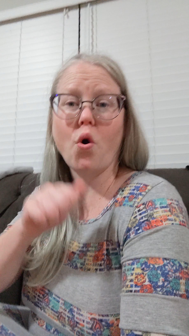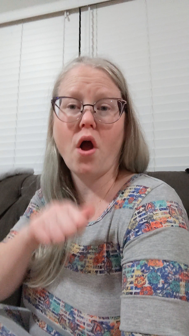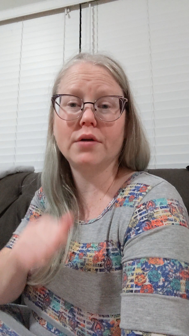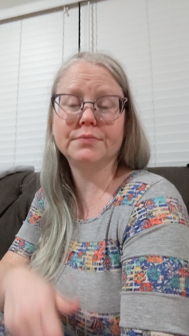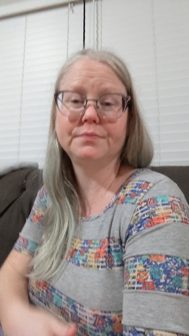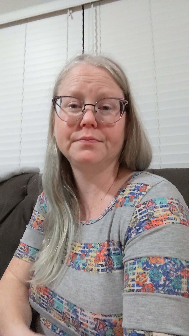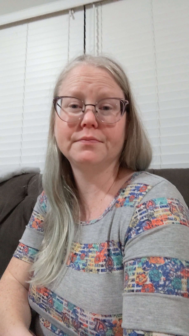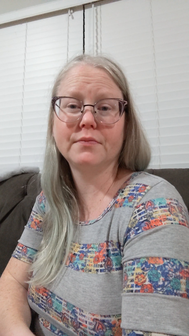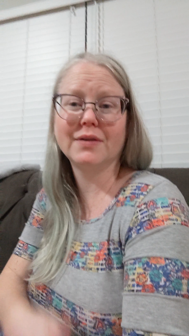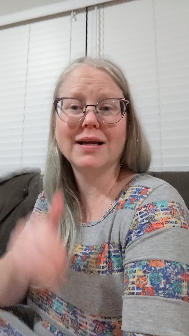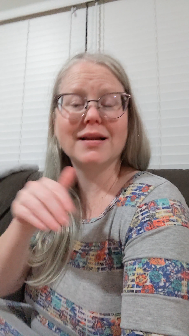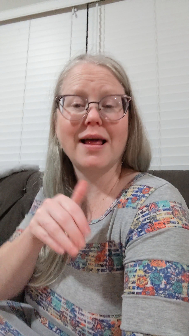night night